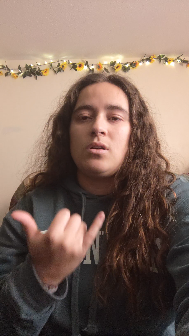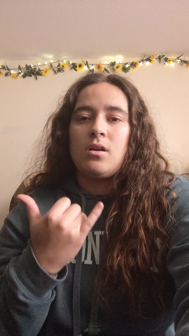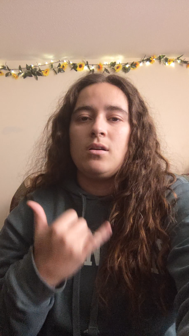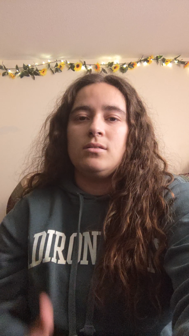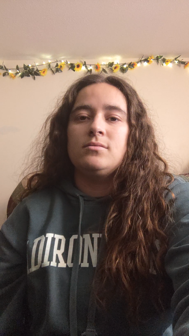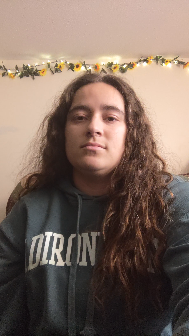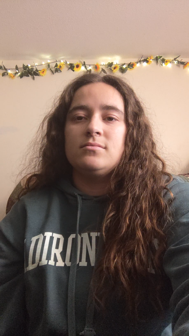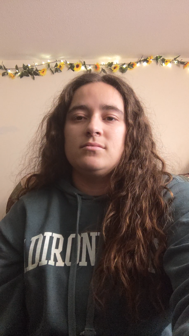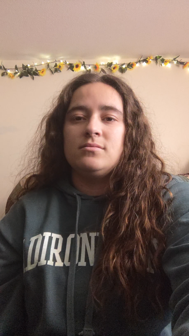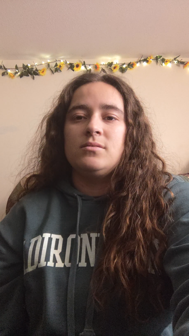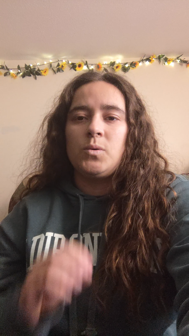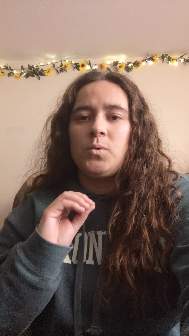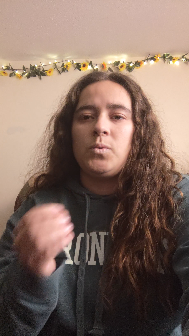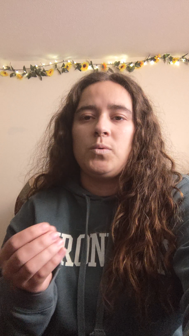none